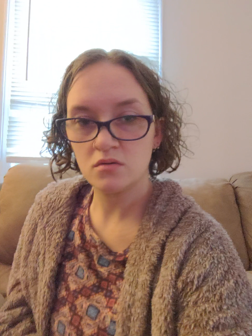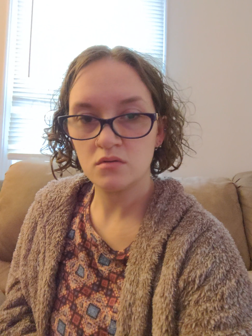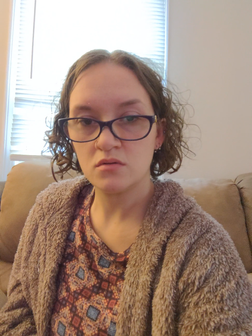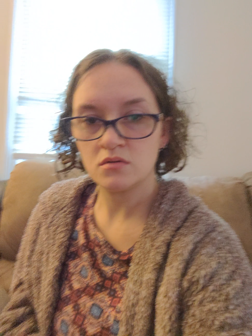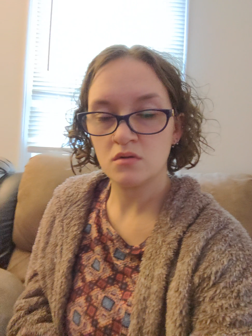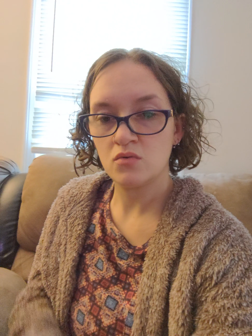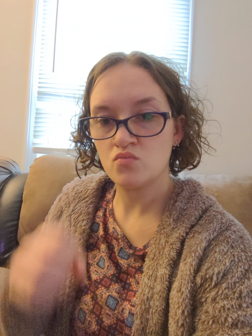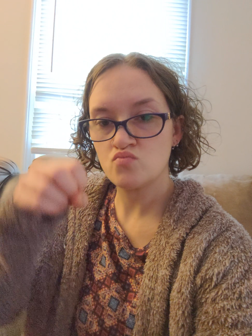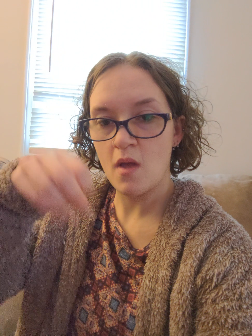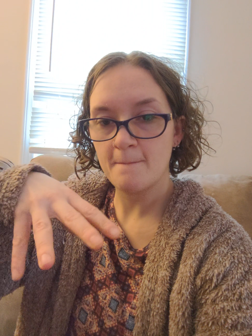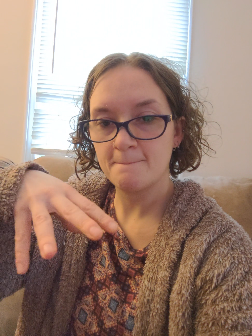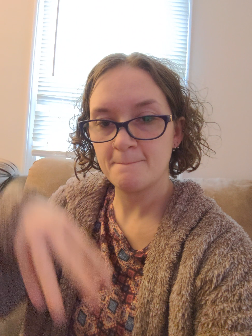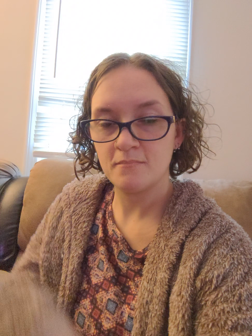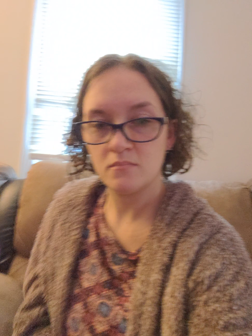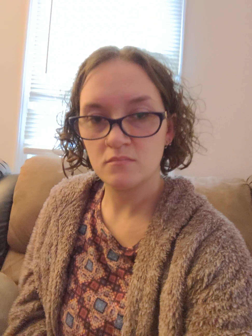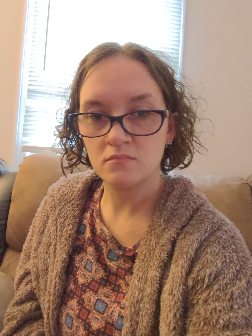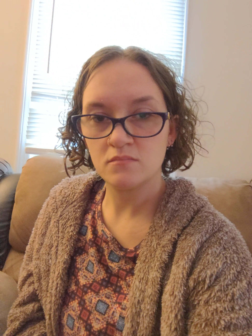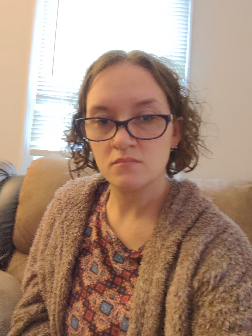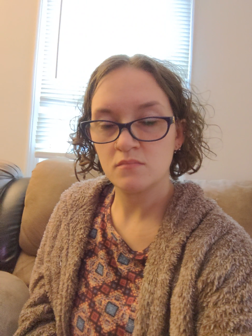drop